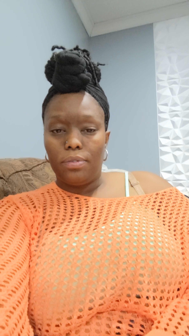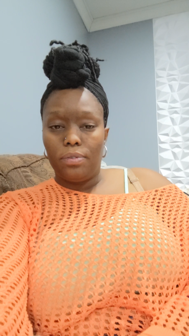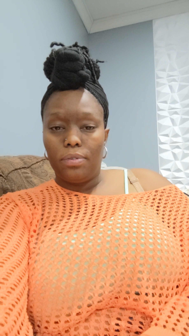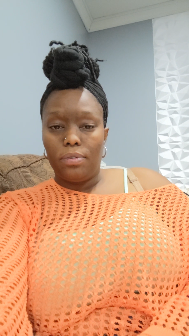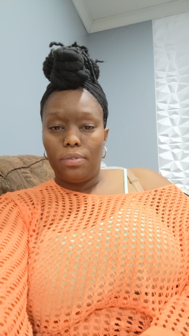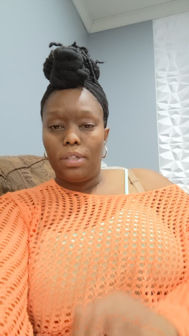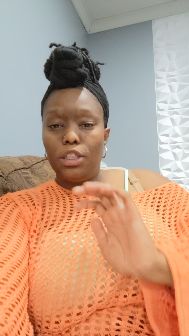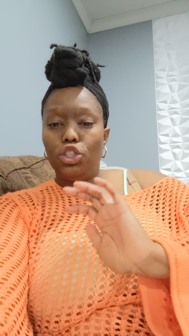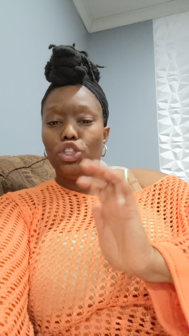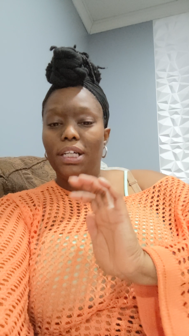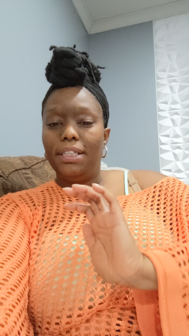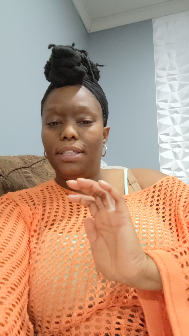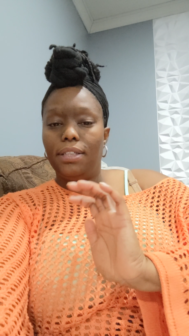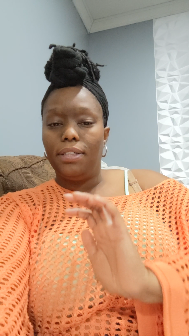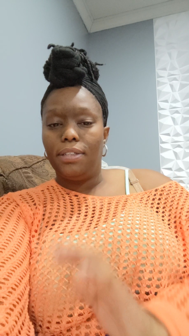cheese